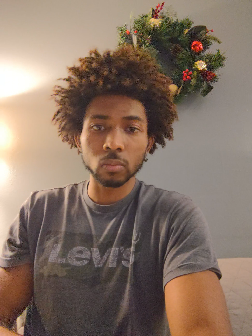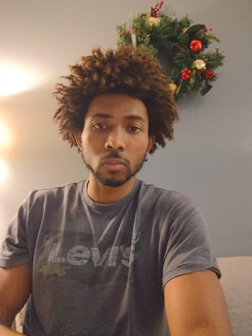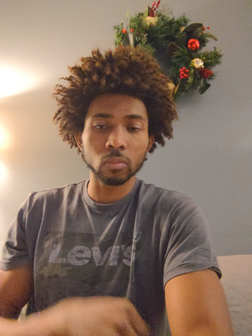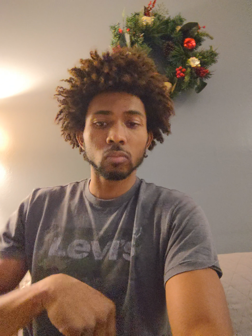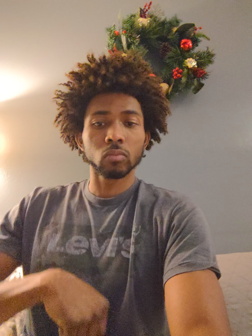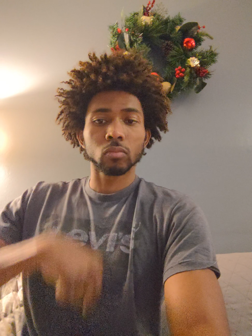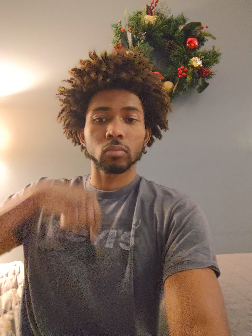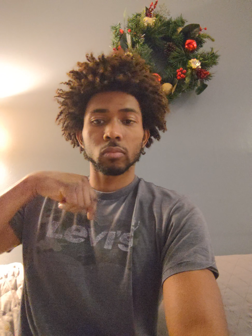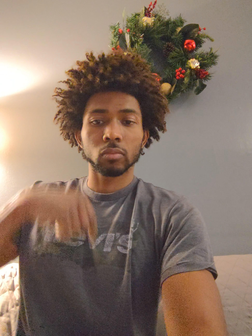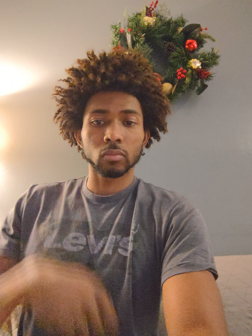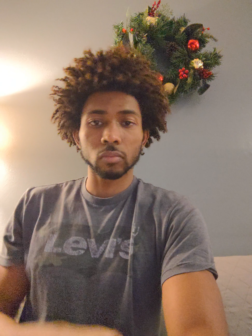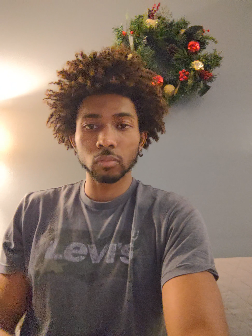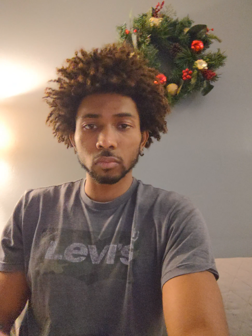zipper